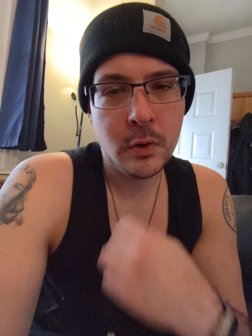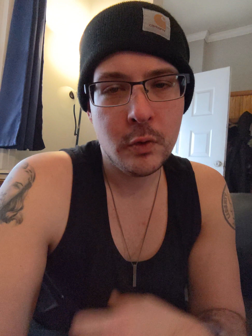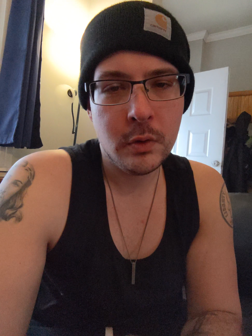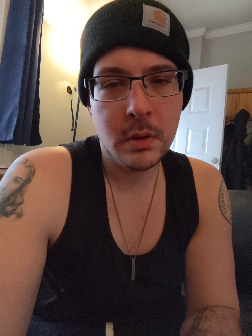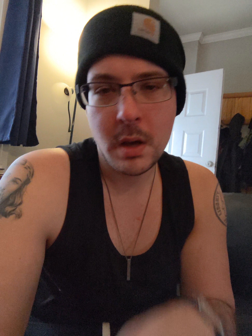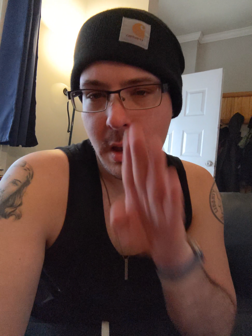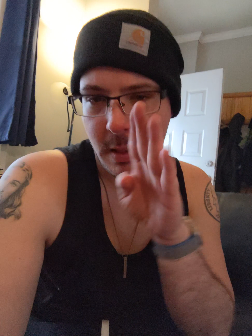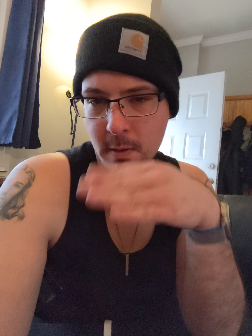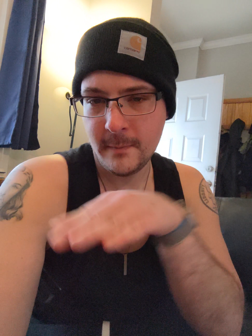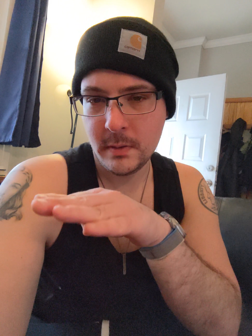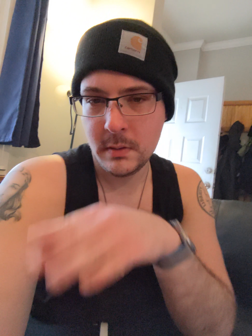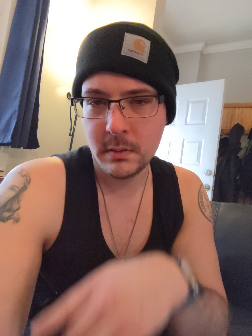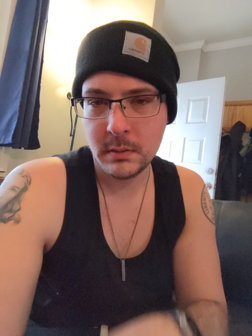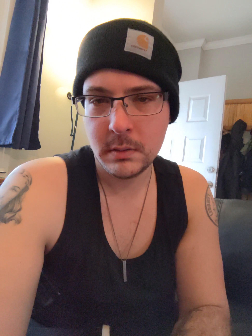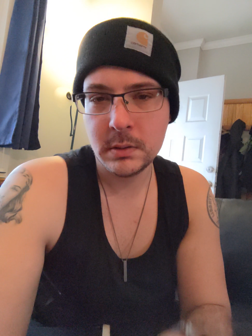elephant